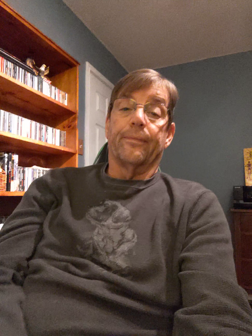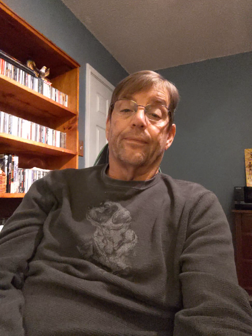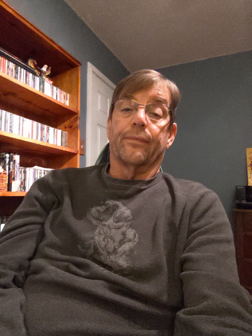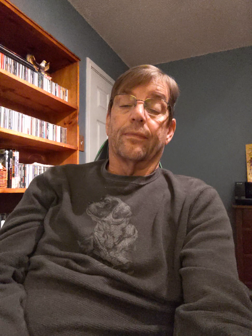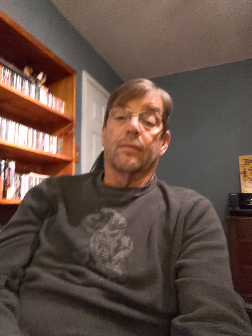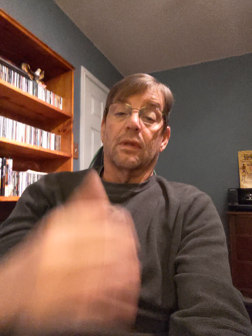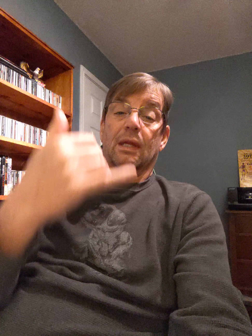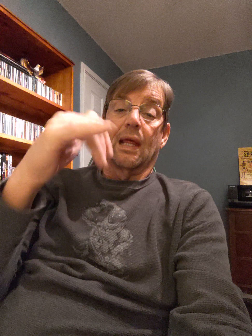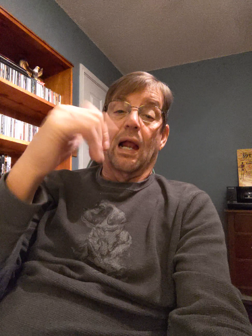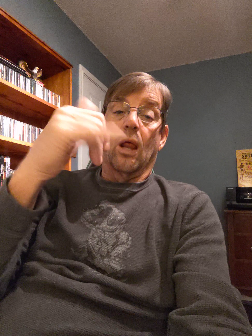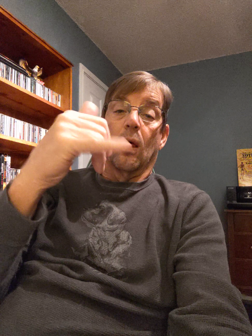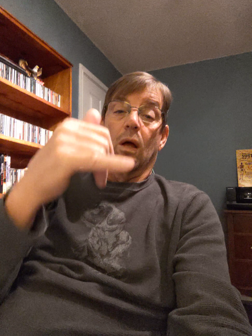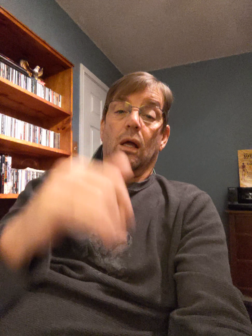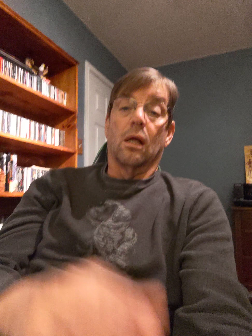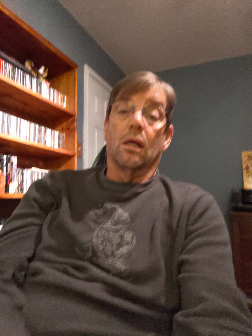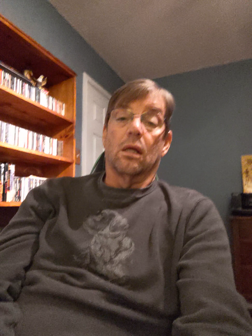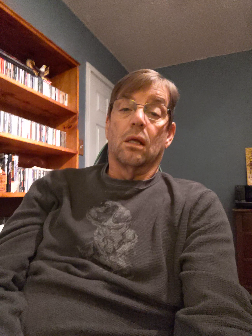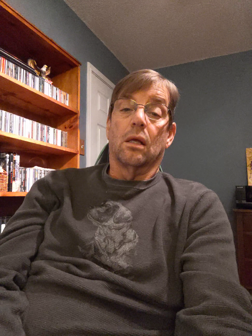yellow